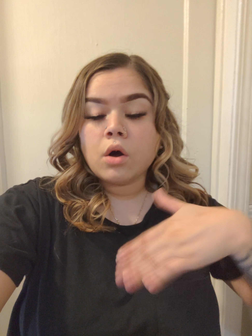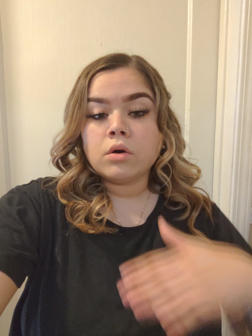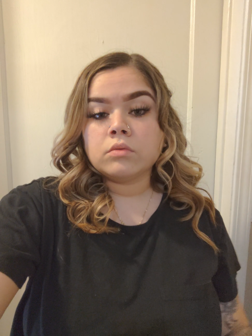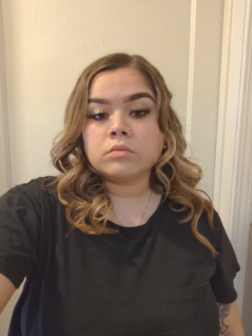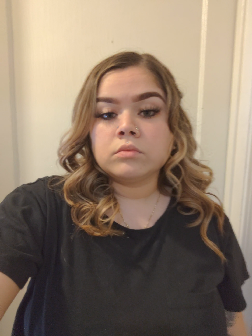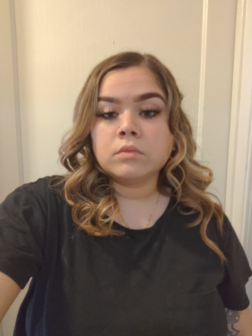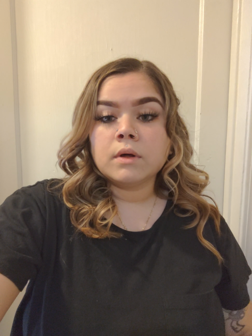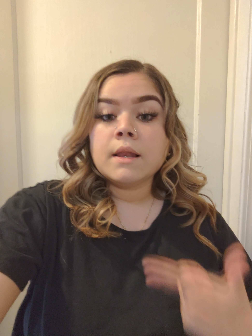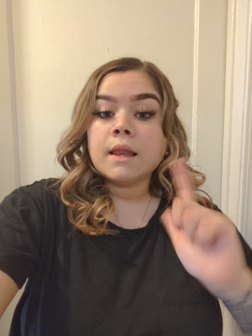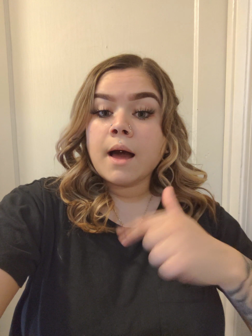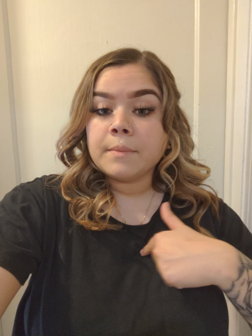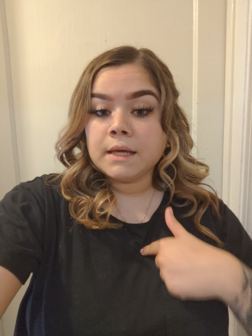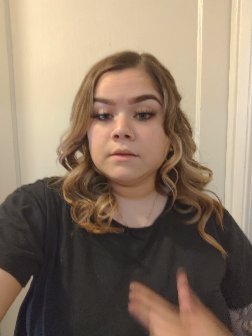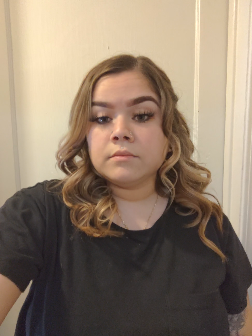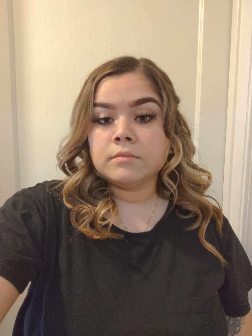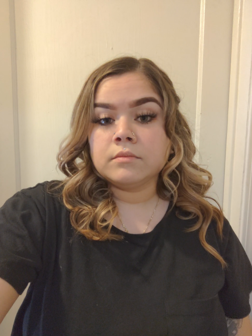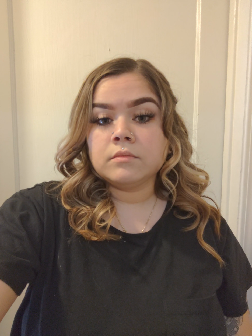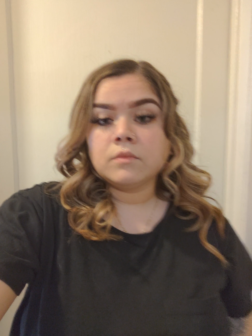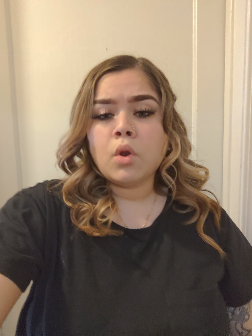let me